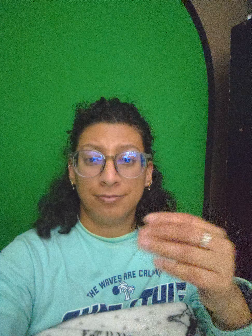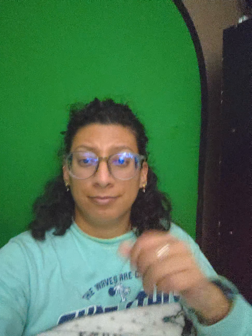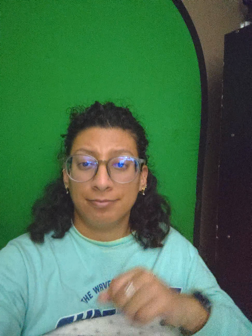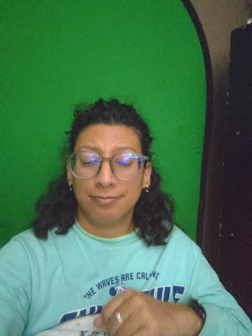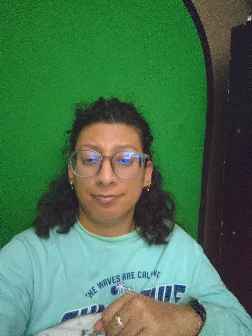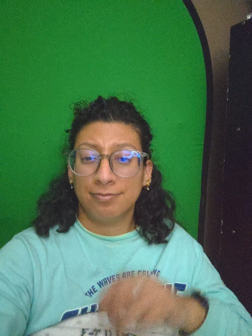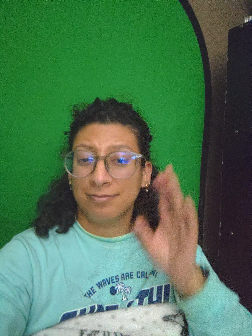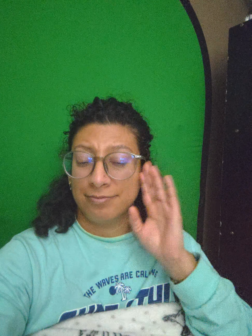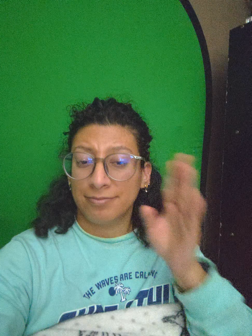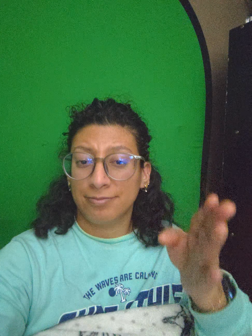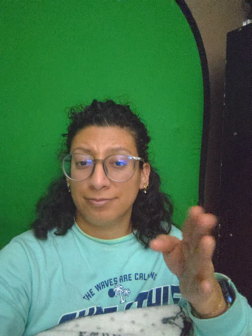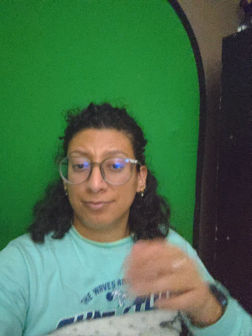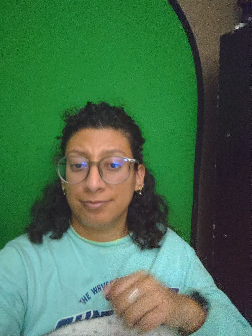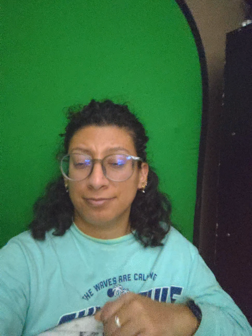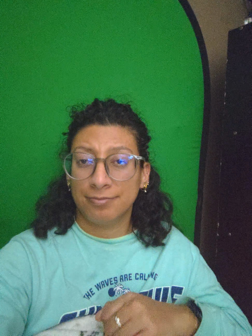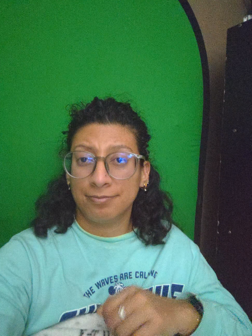hello